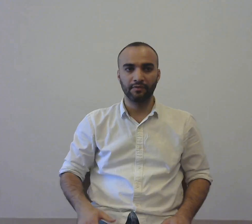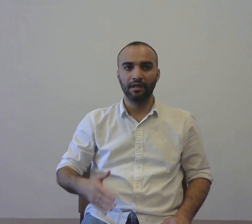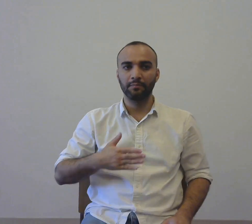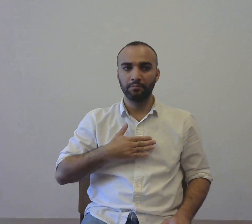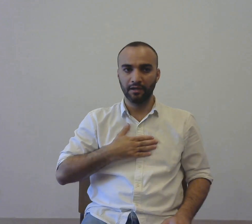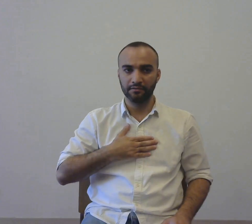mən